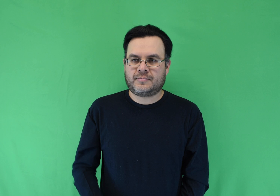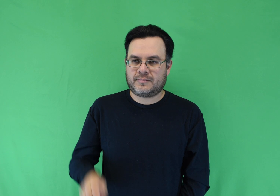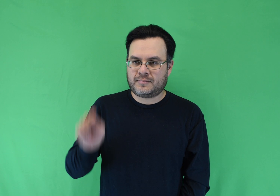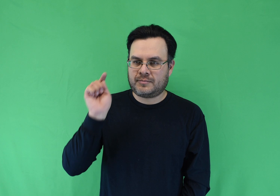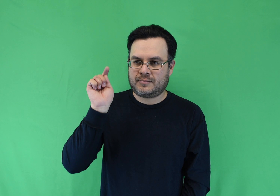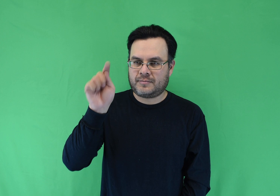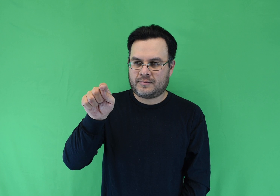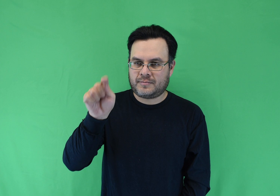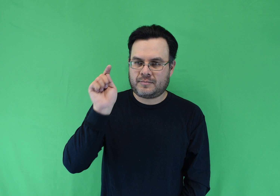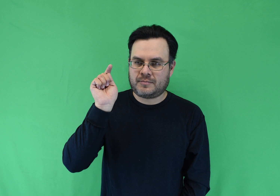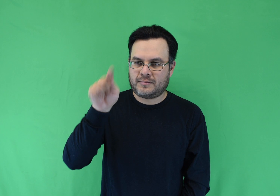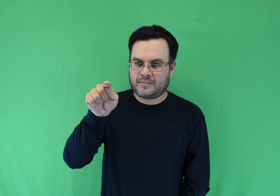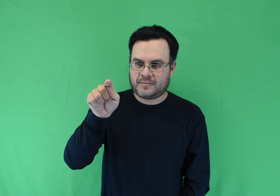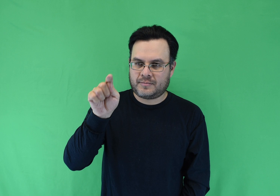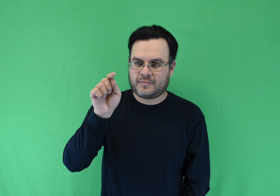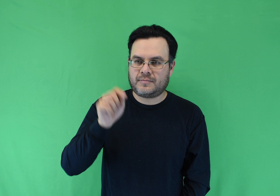esto